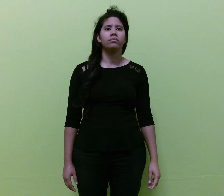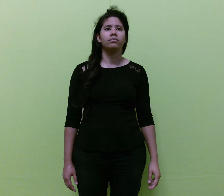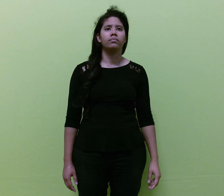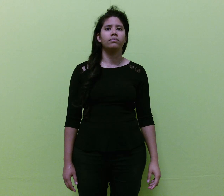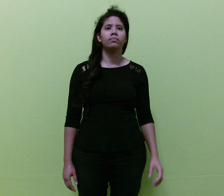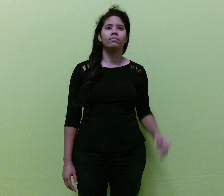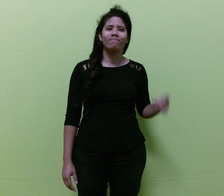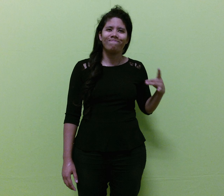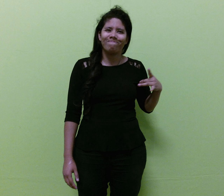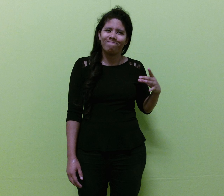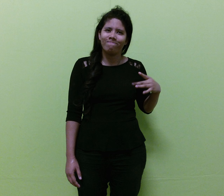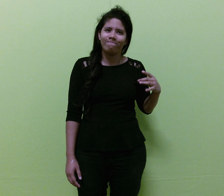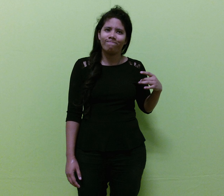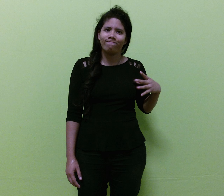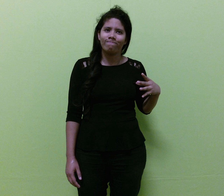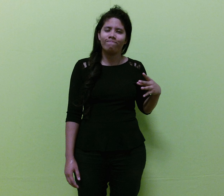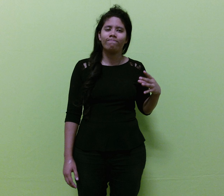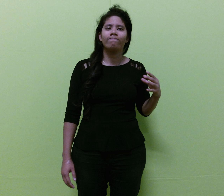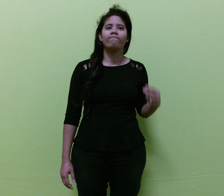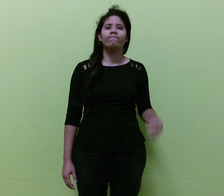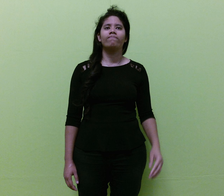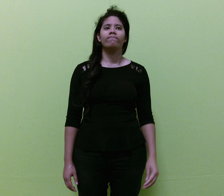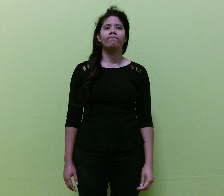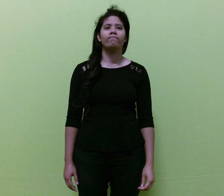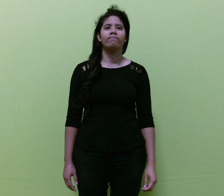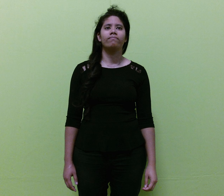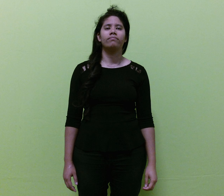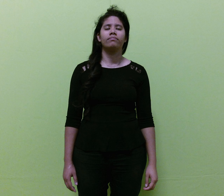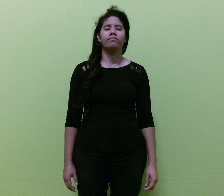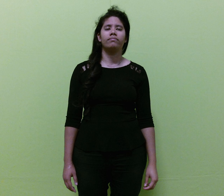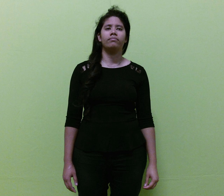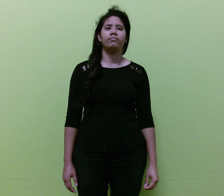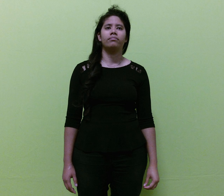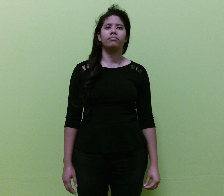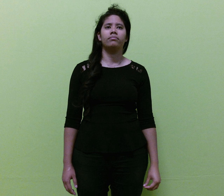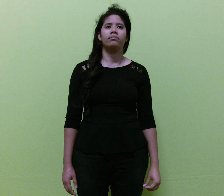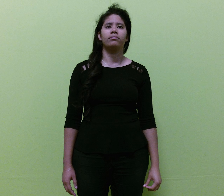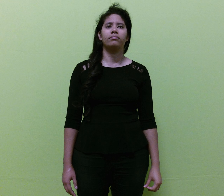medo